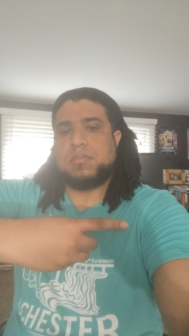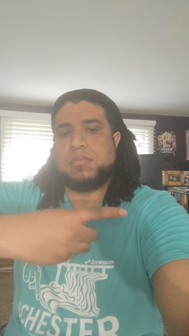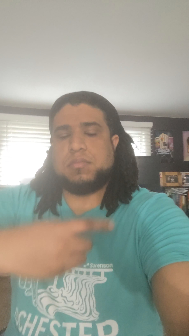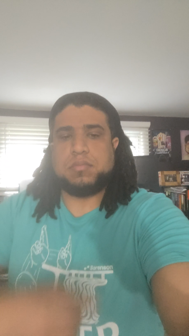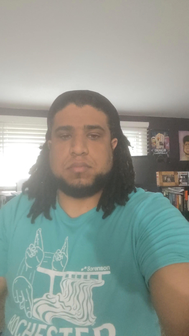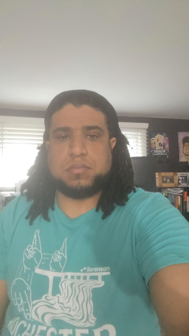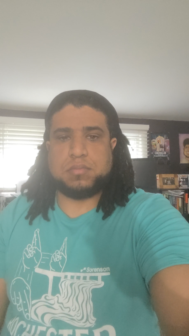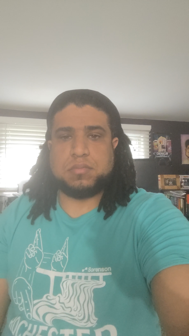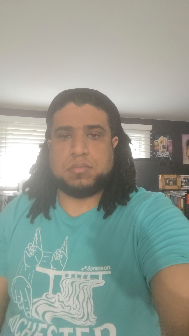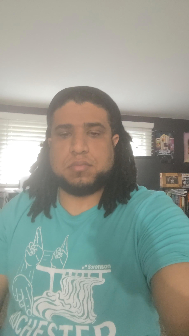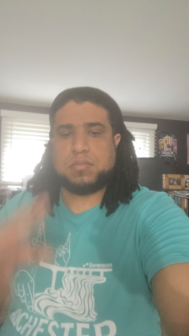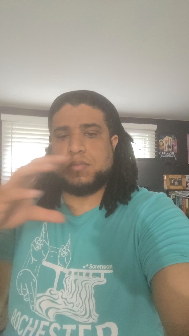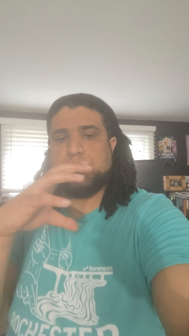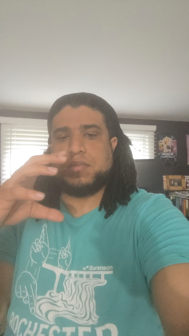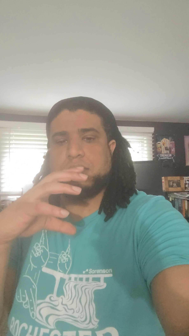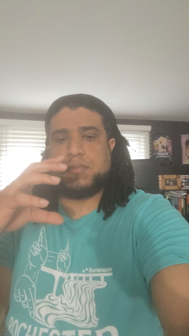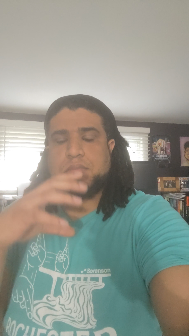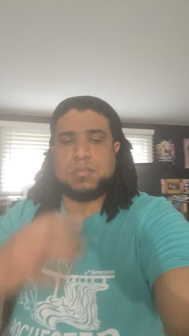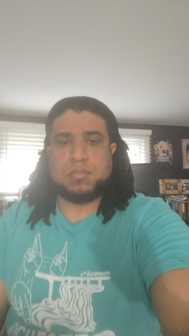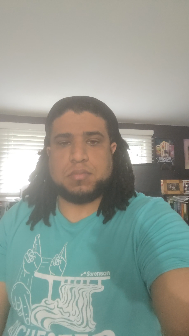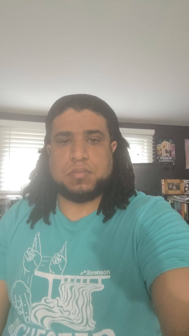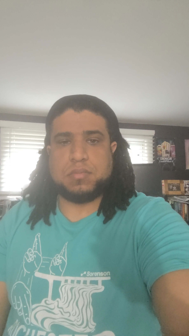ball